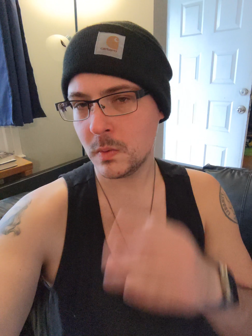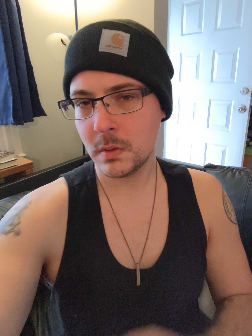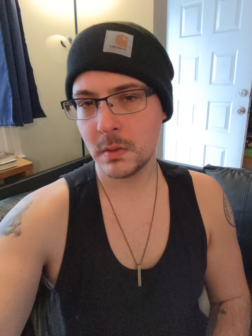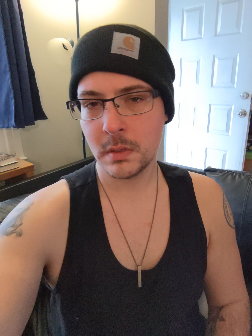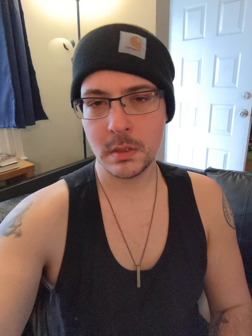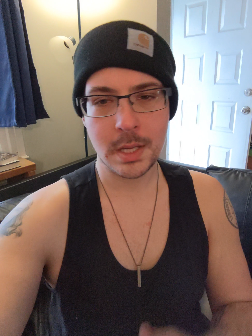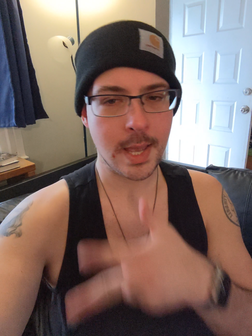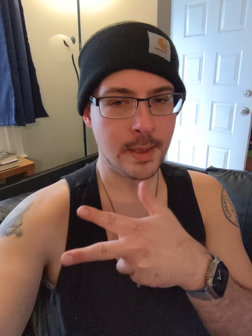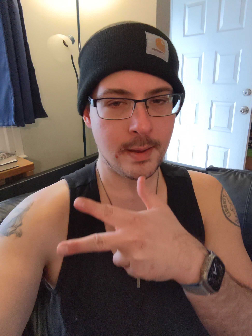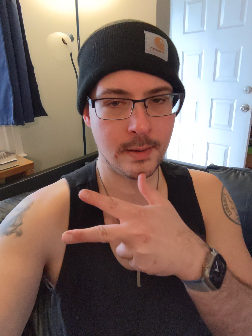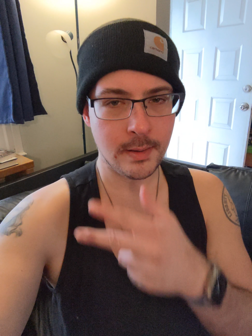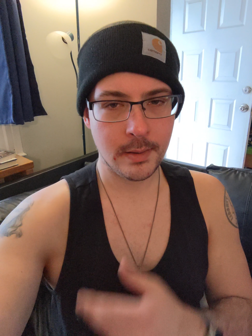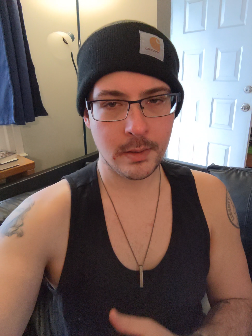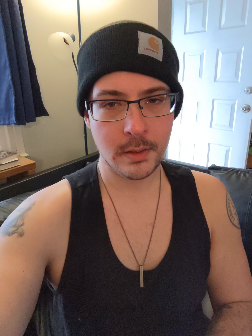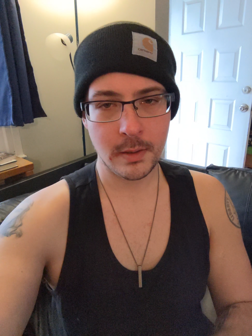hen